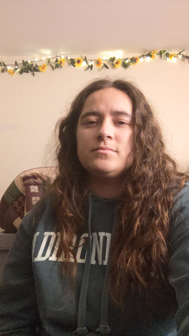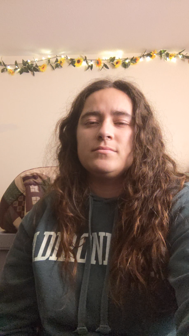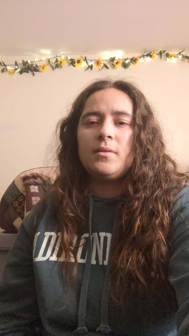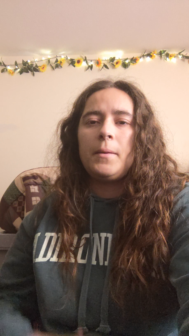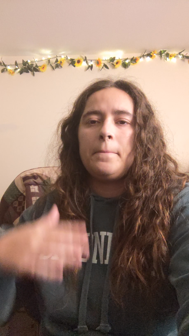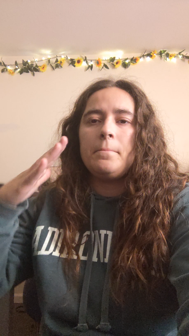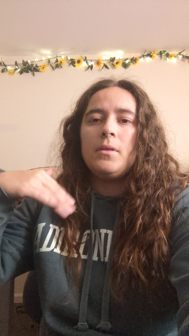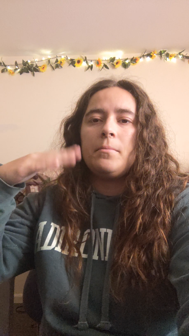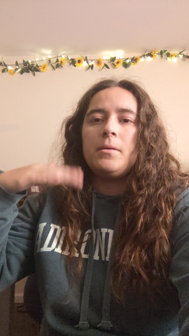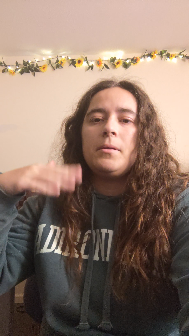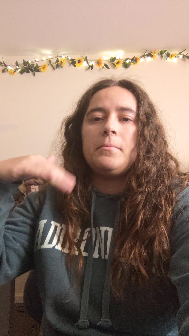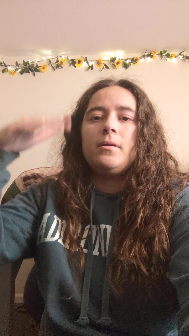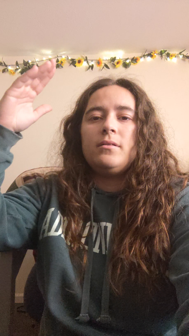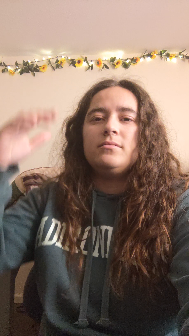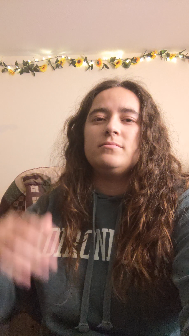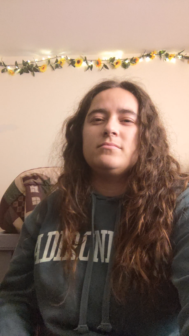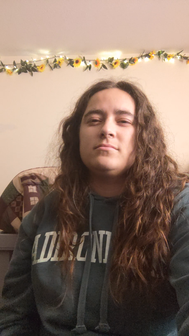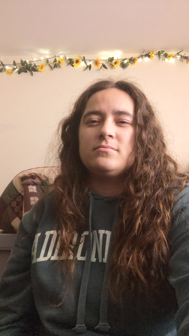build